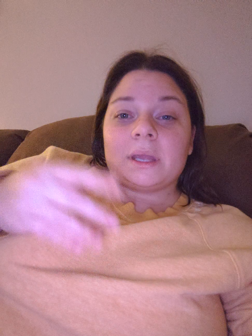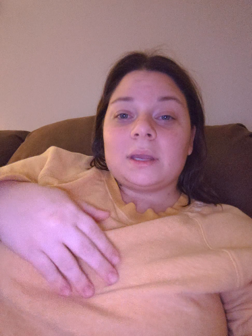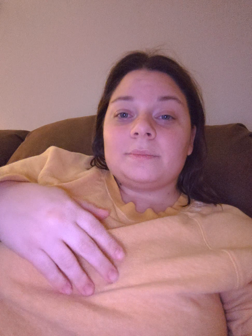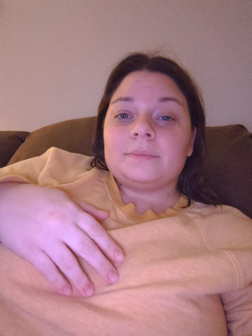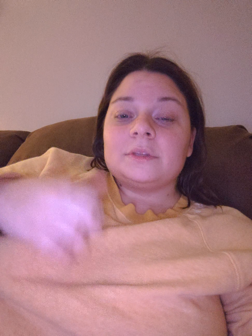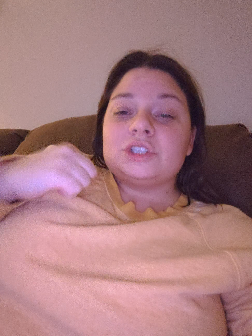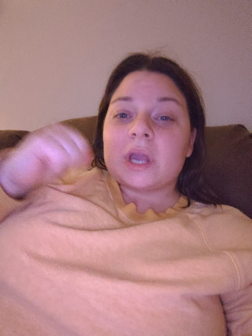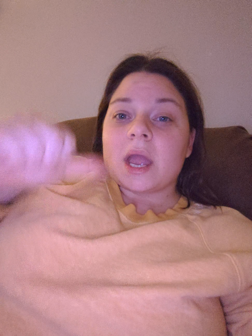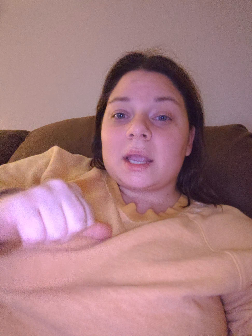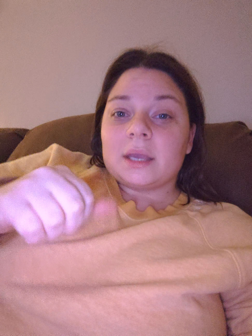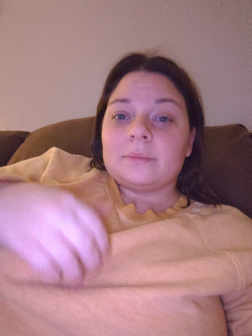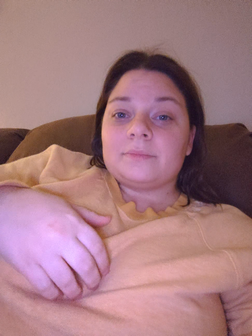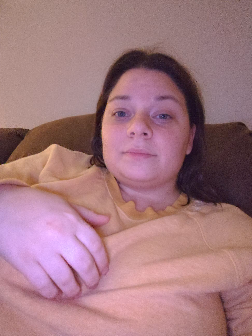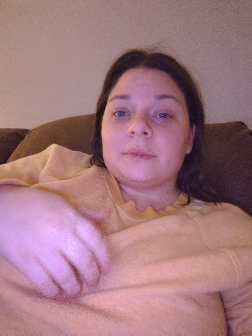jacket